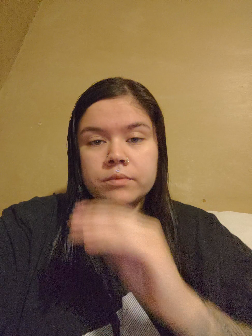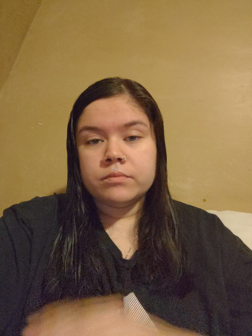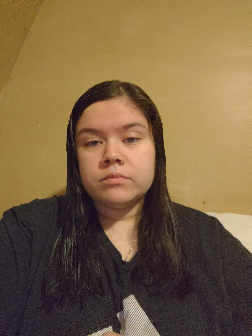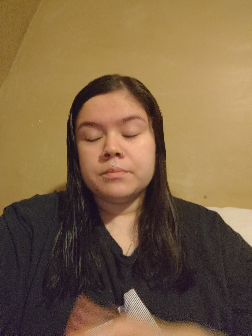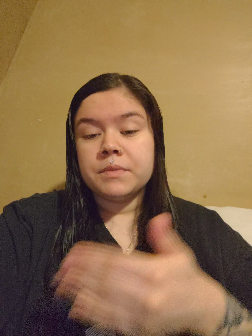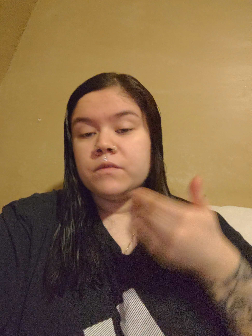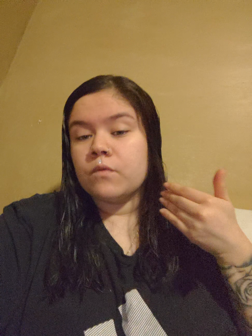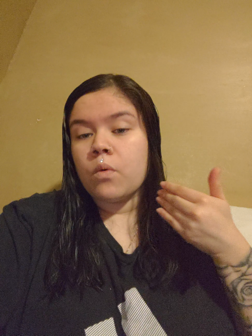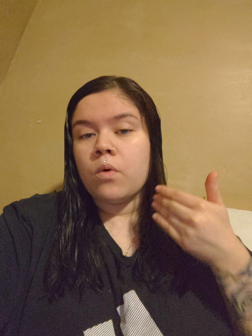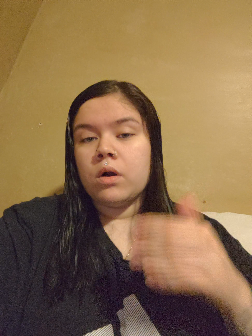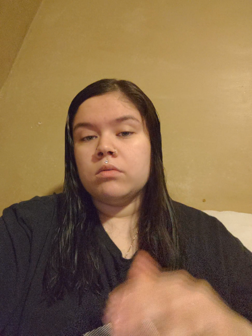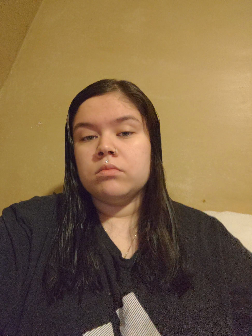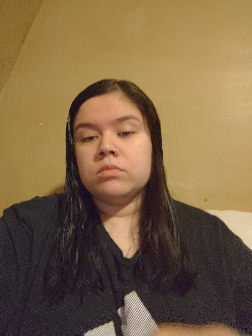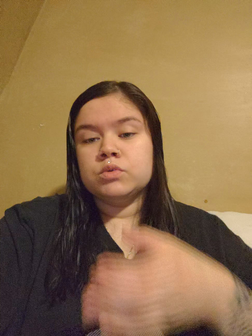before